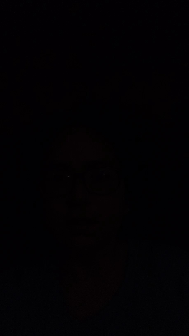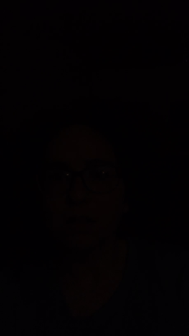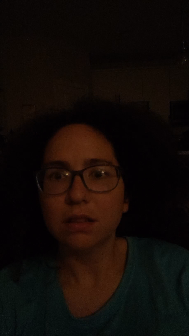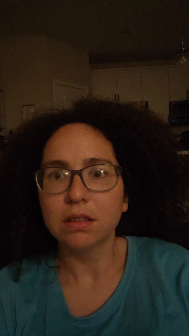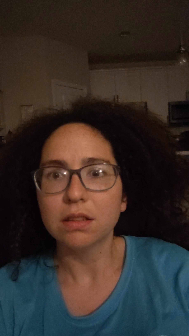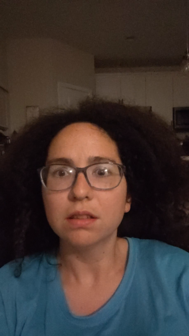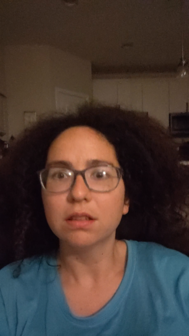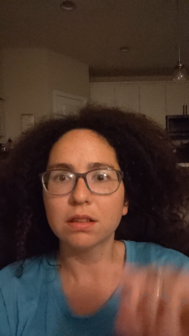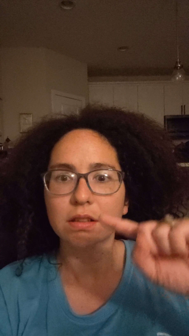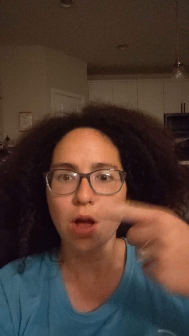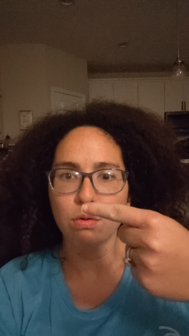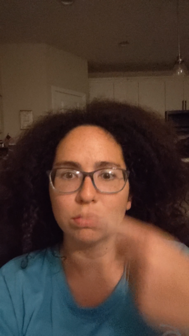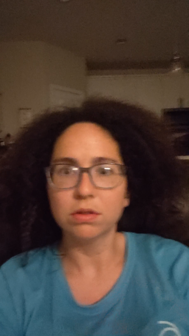hurt